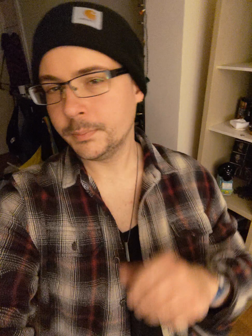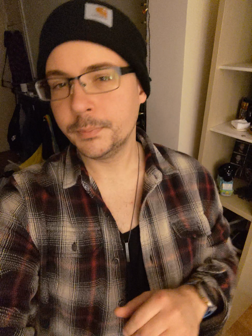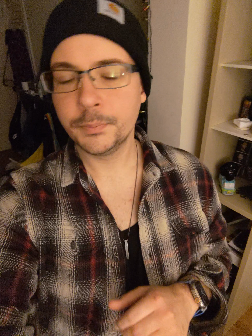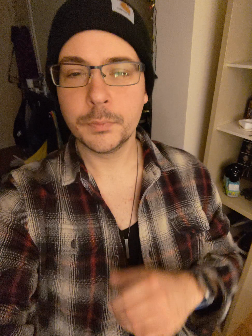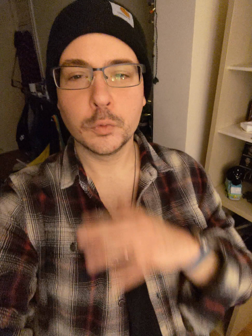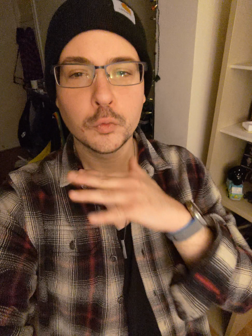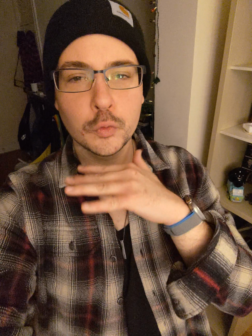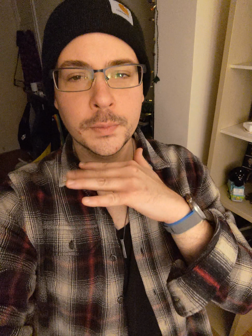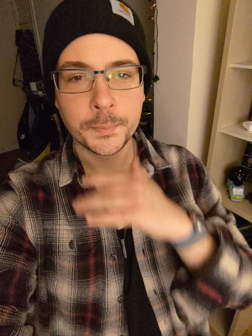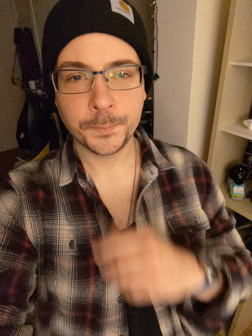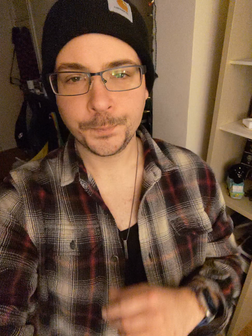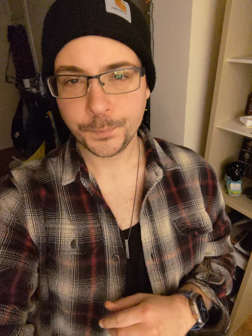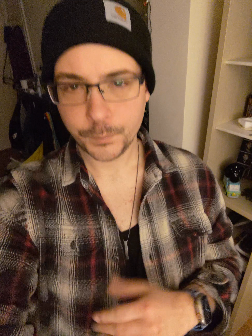dirty